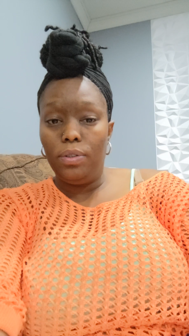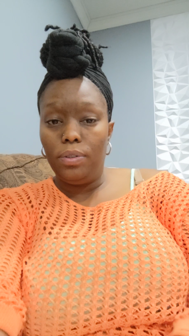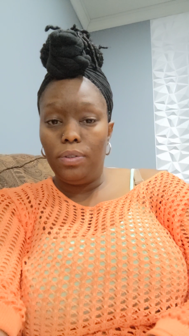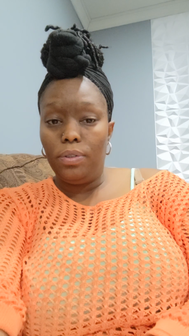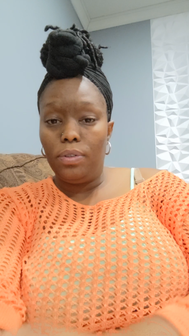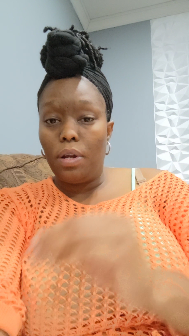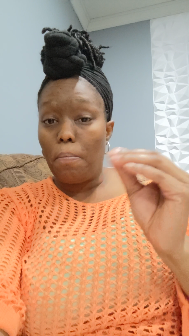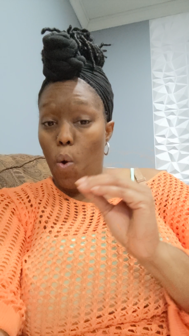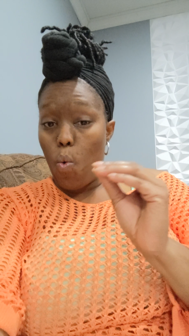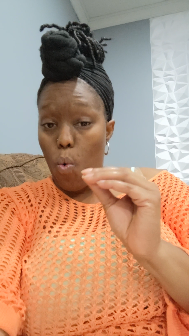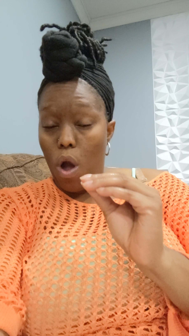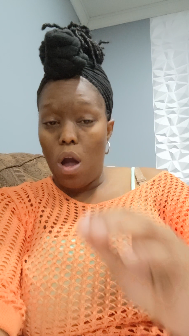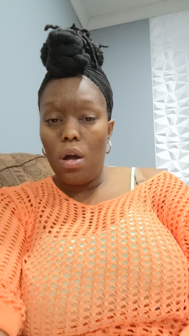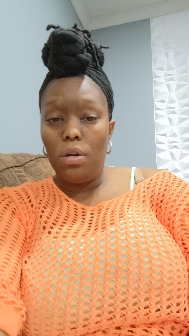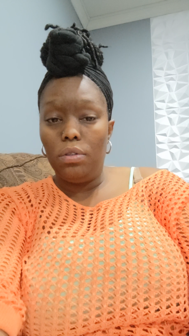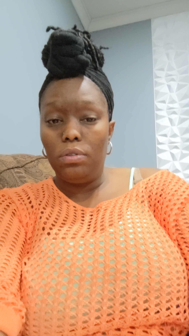more